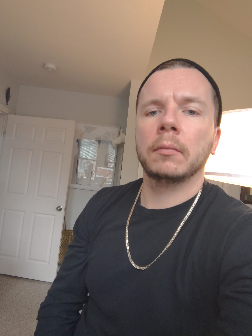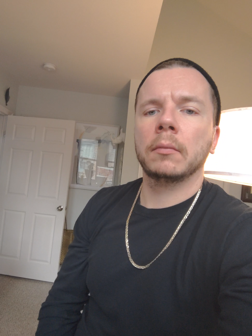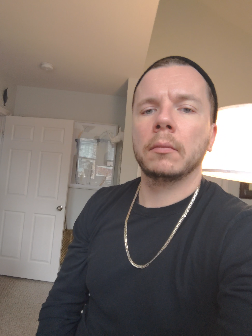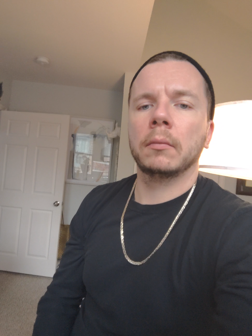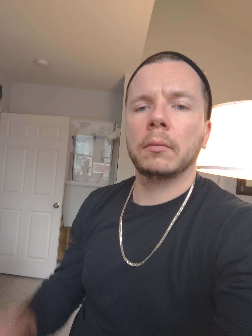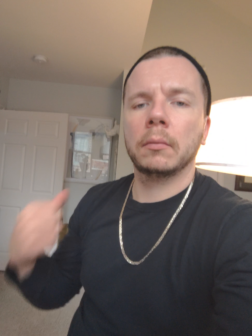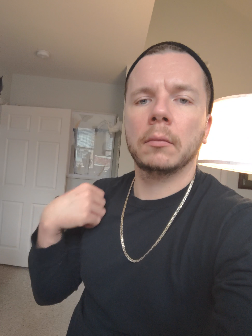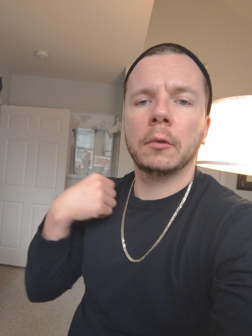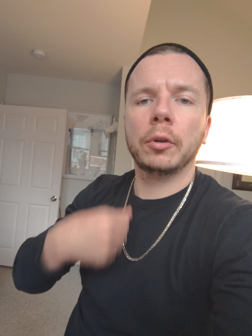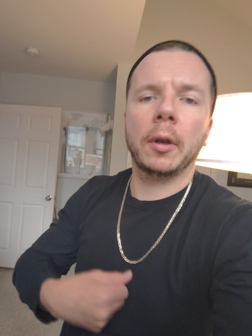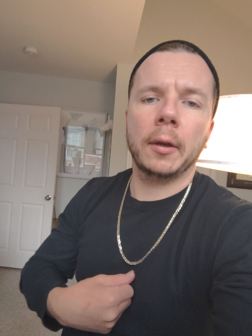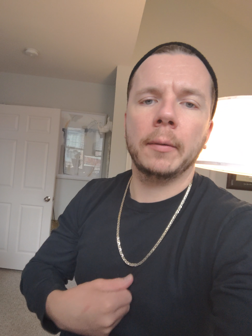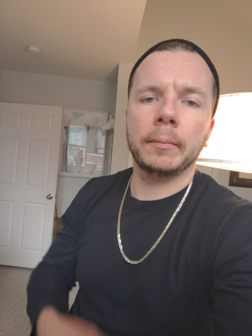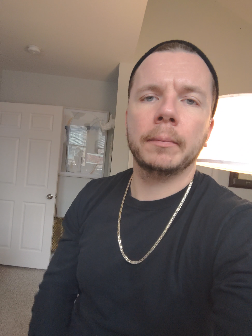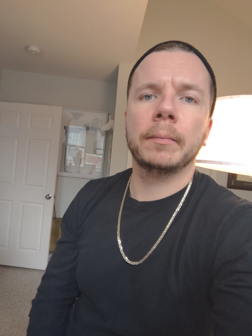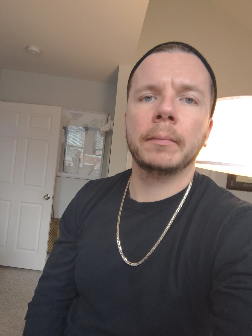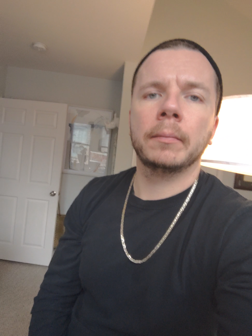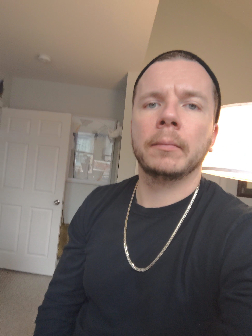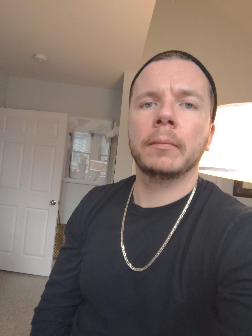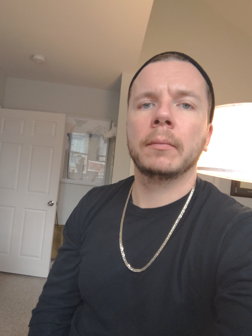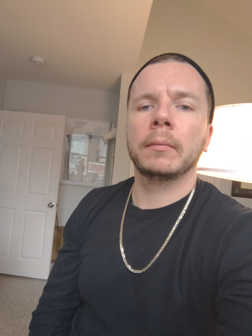jacket